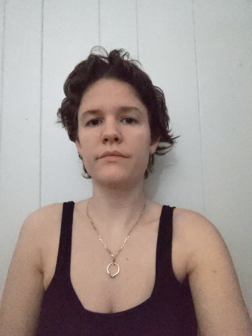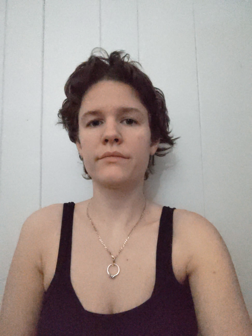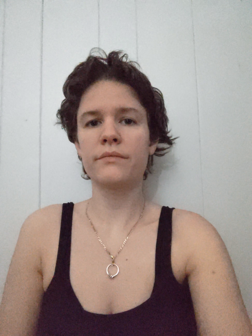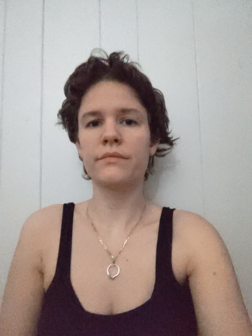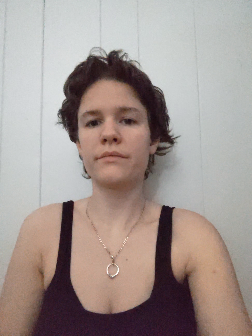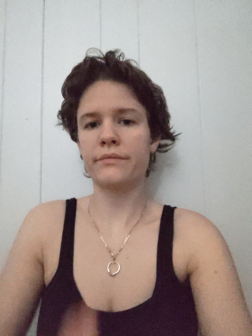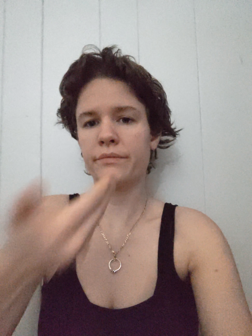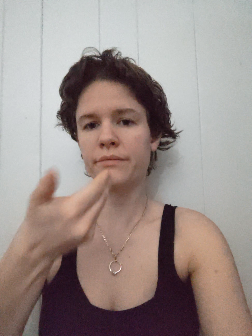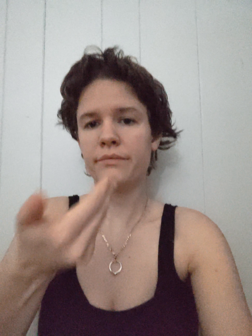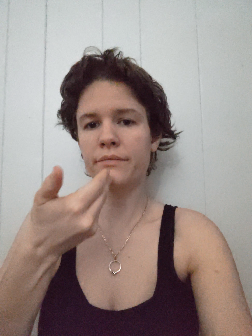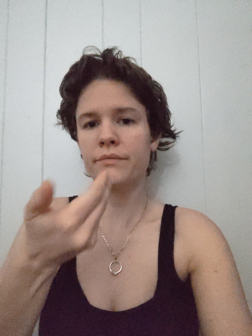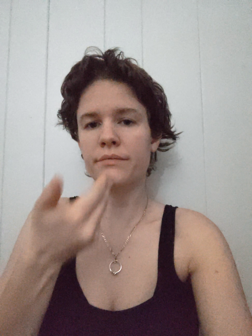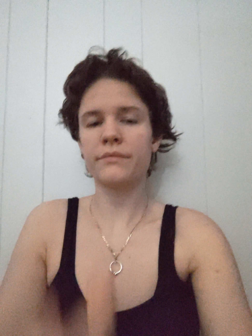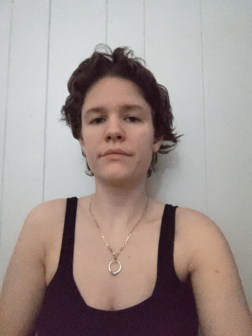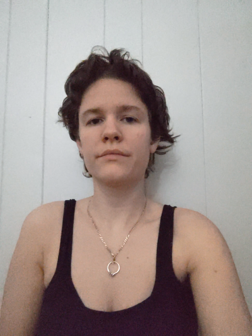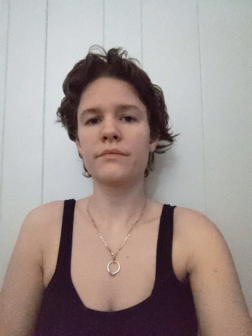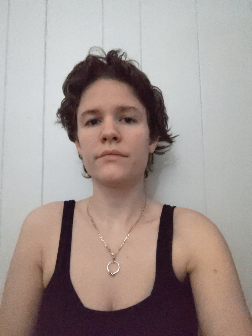pizza